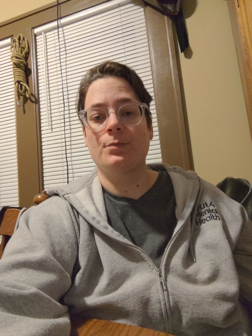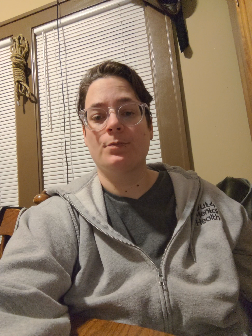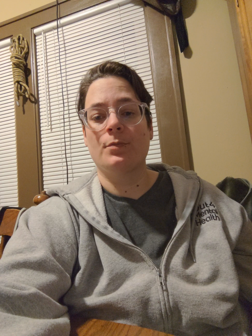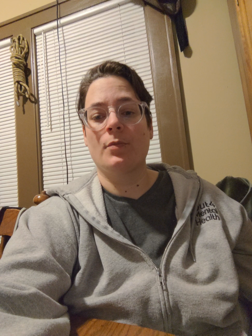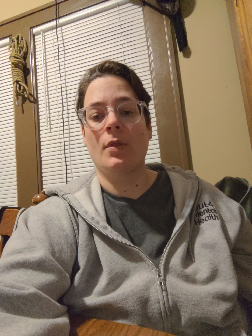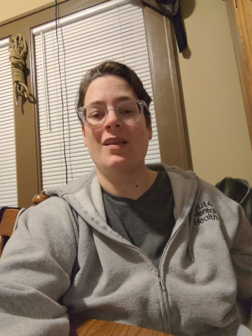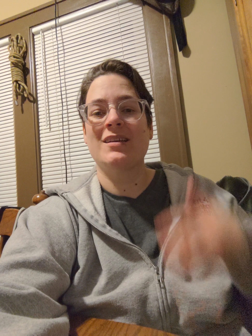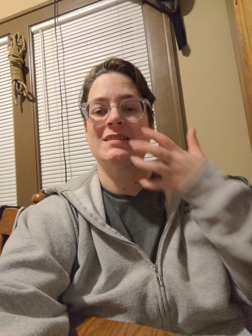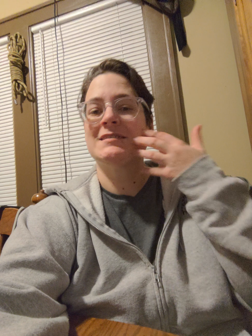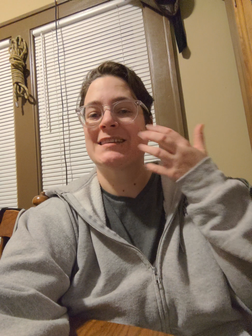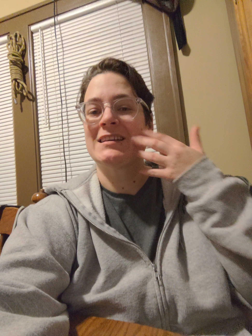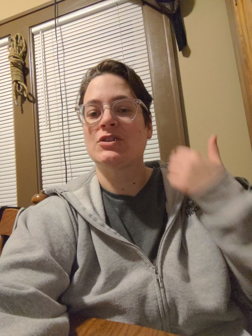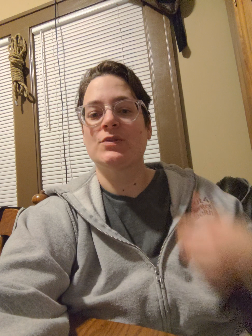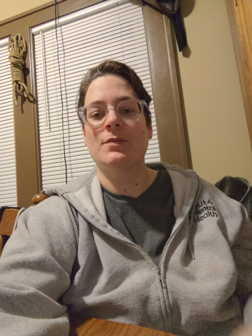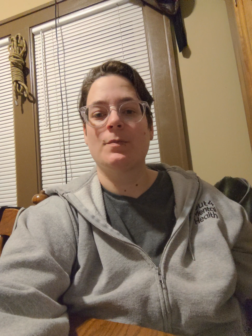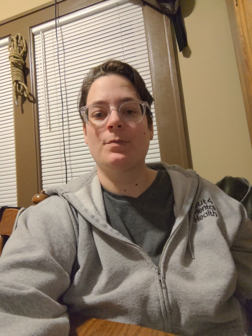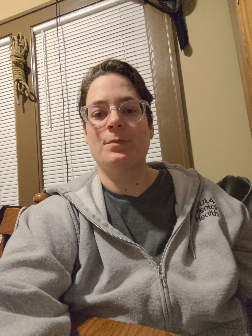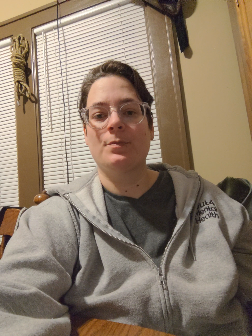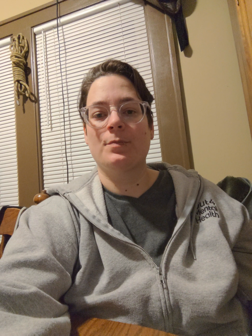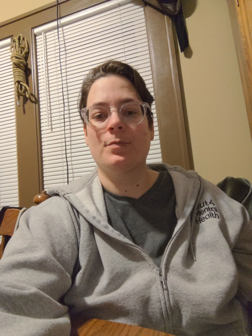tiger